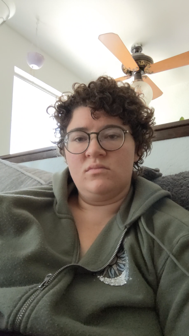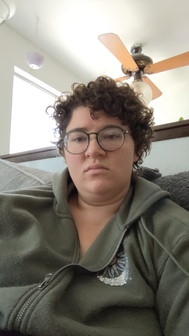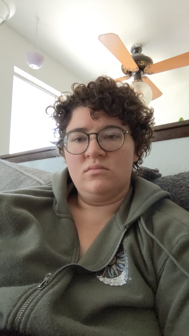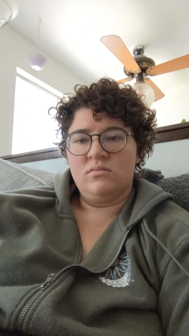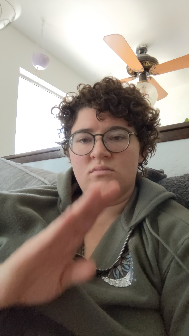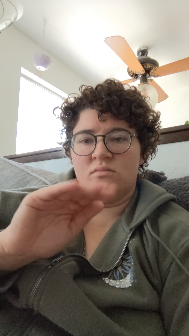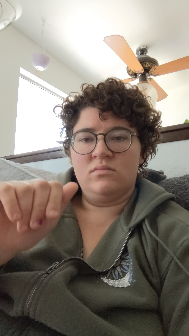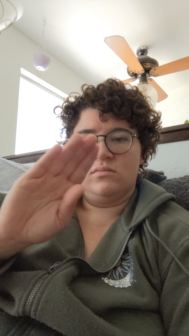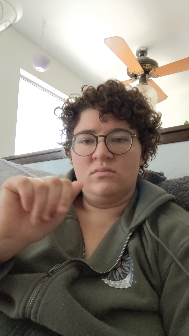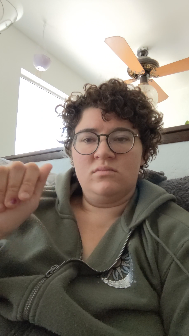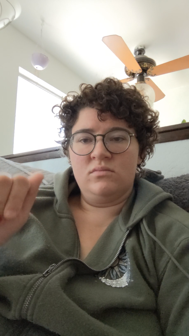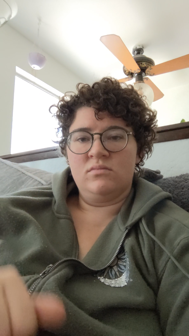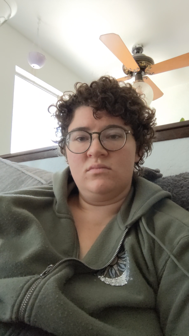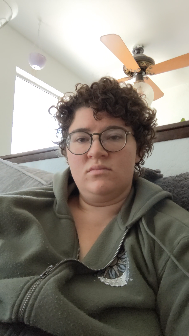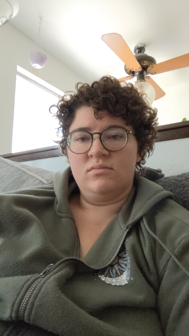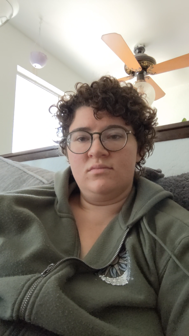baa baa